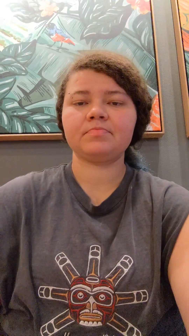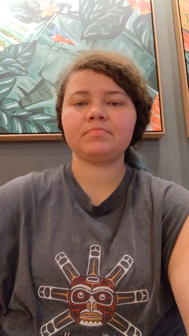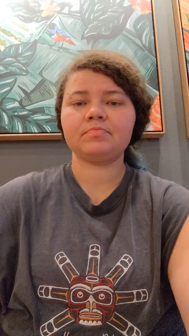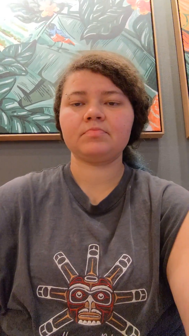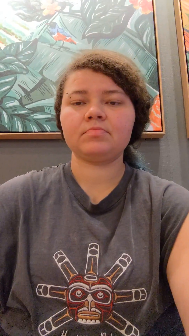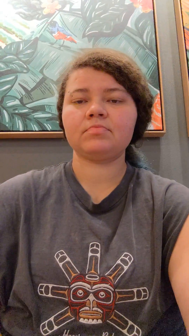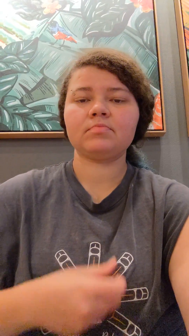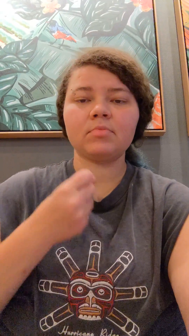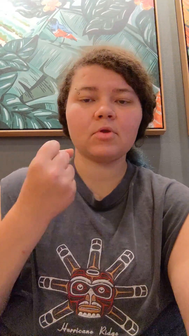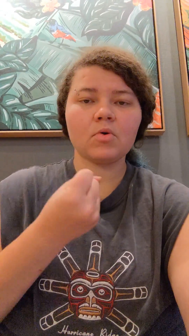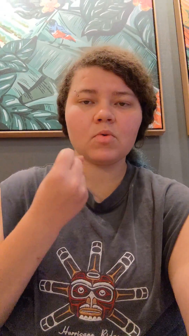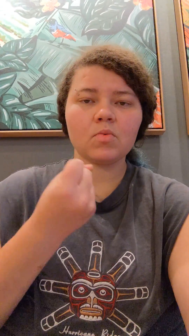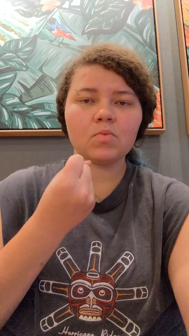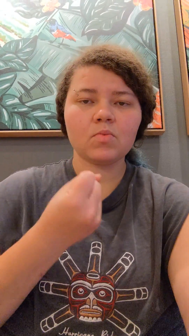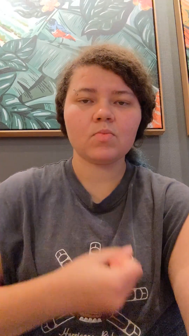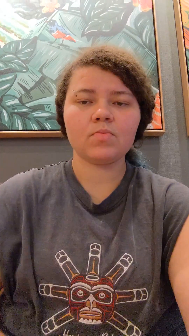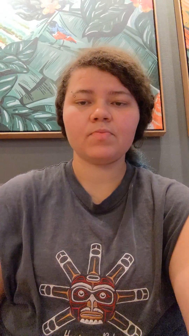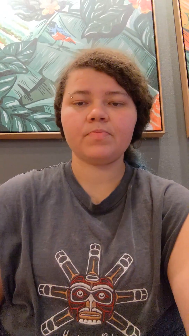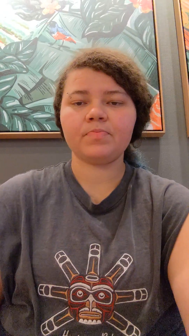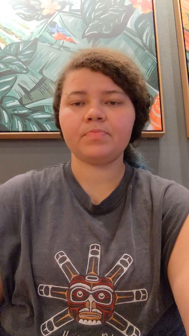hold